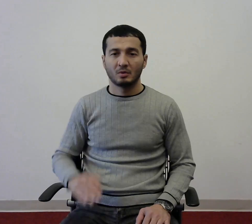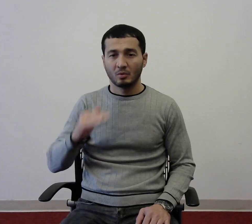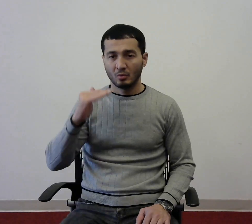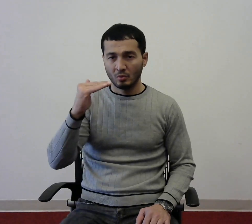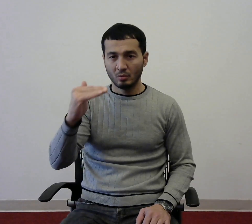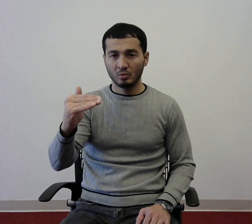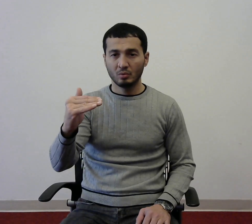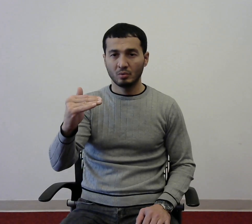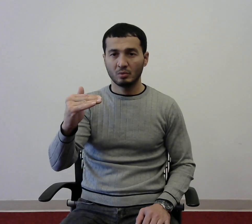siz